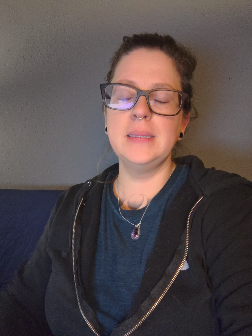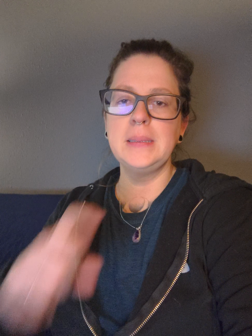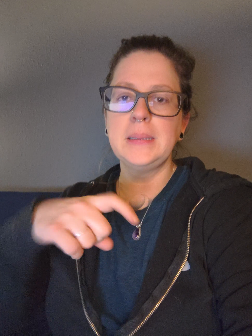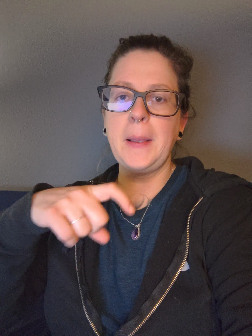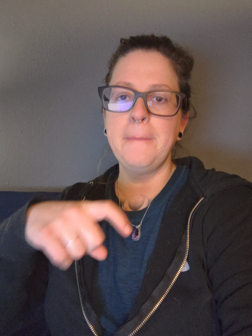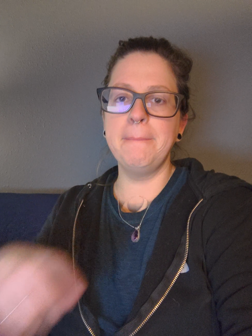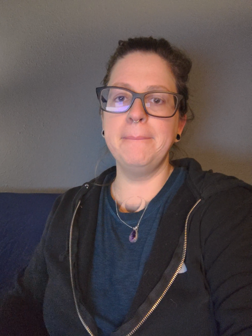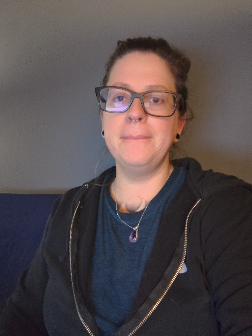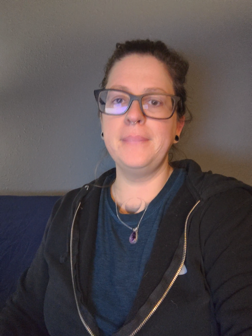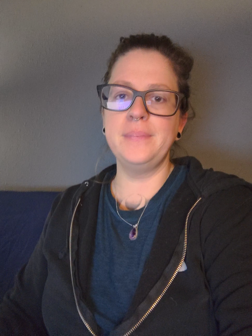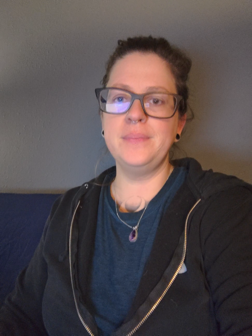time